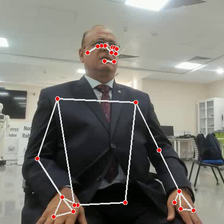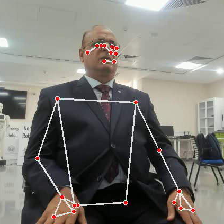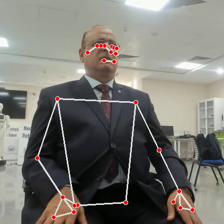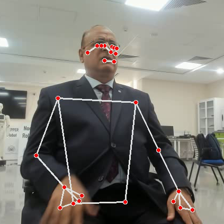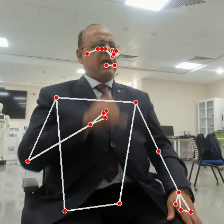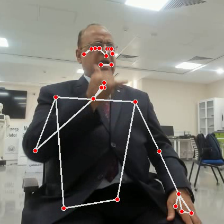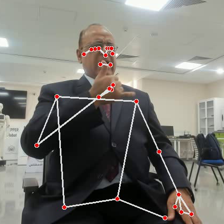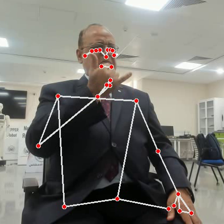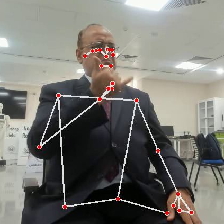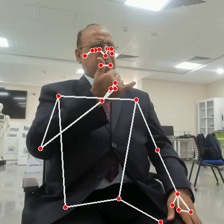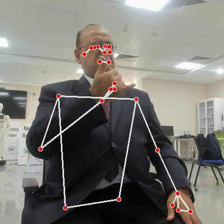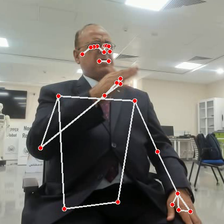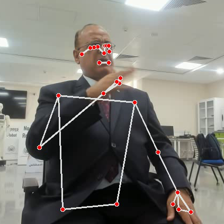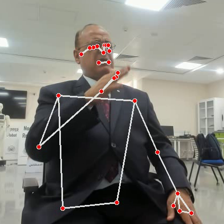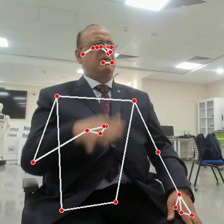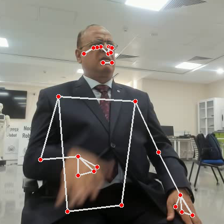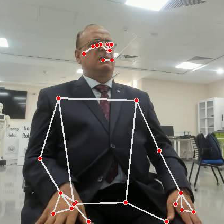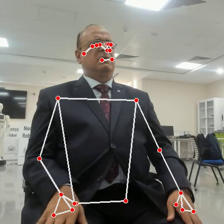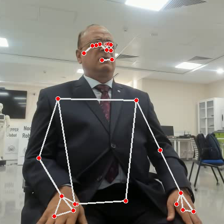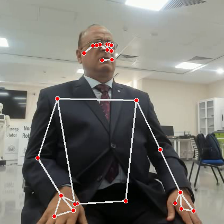sabhlala